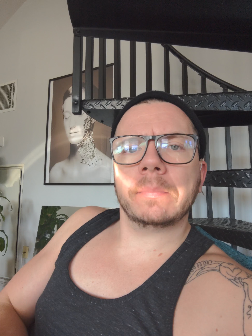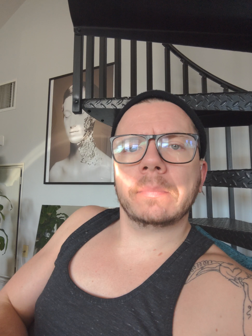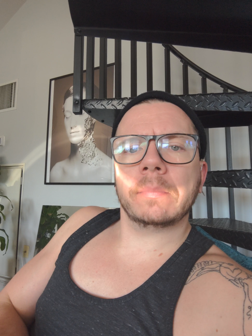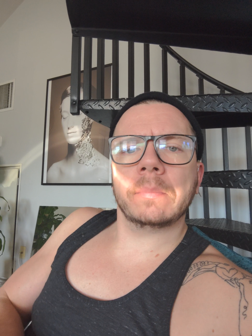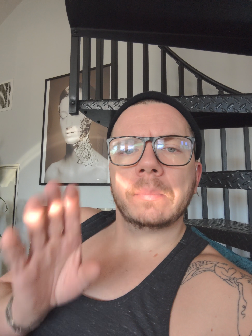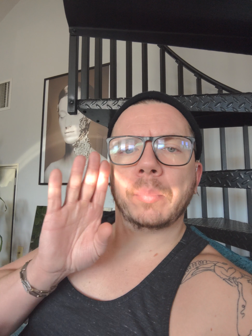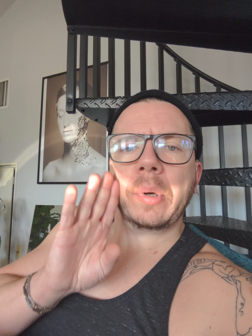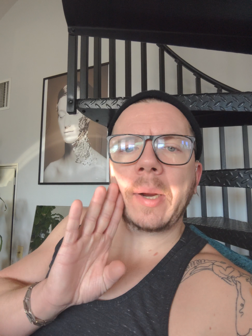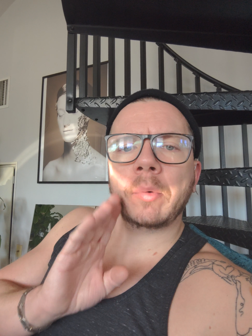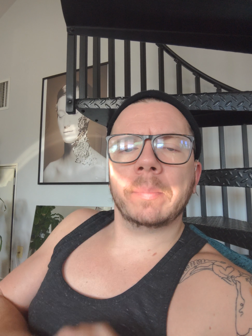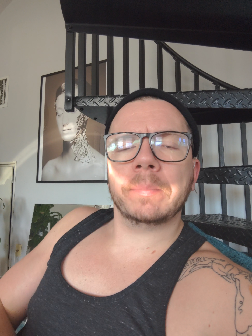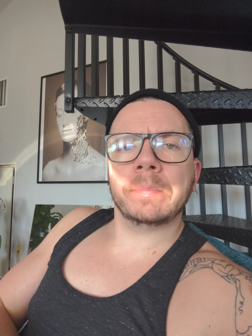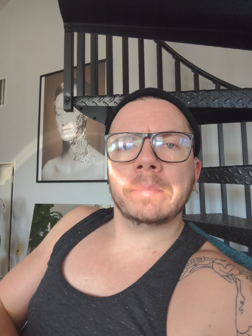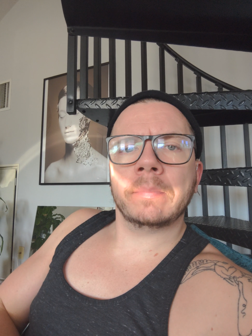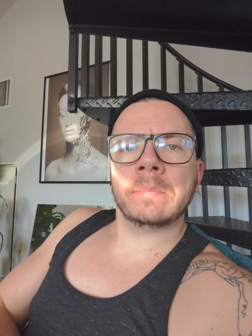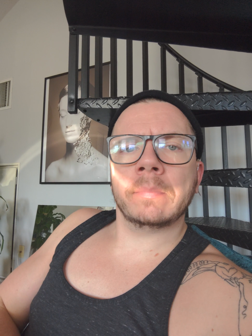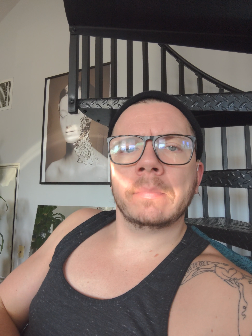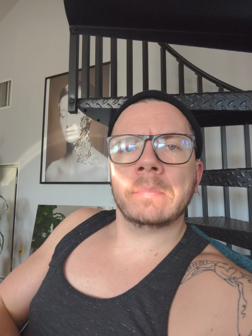brown